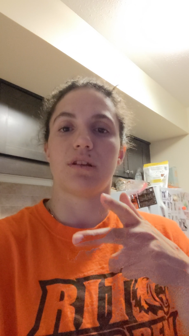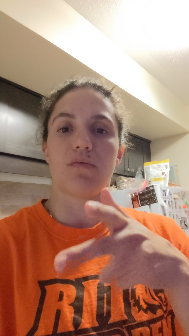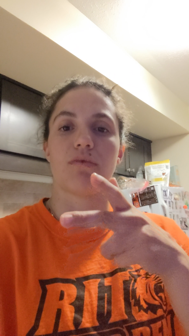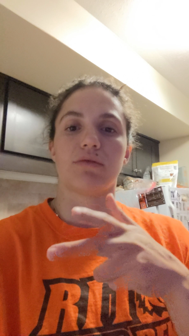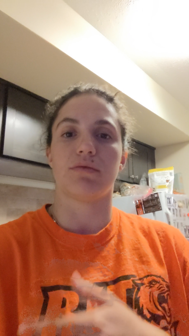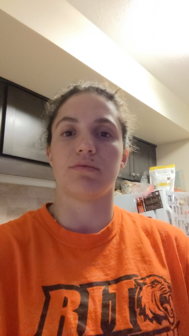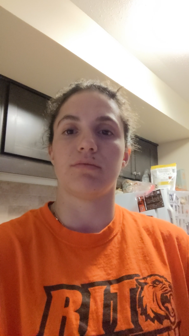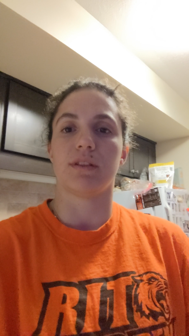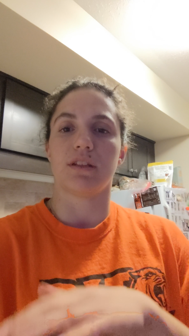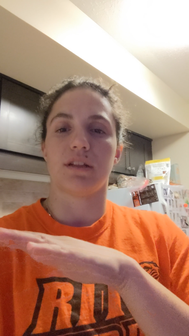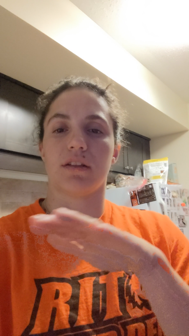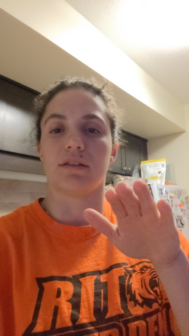nice